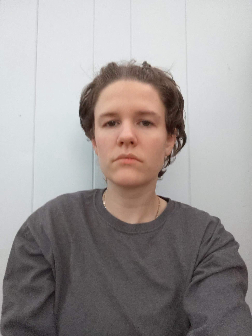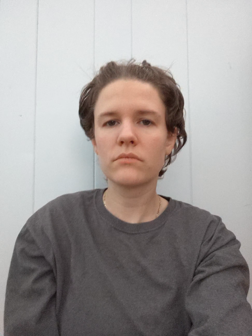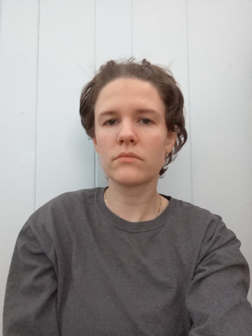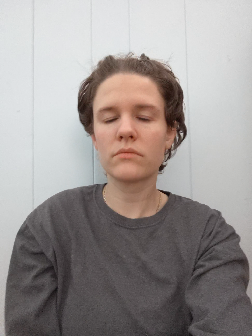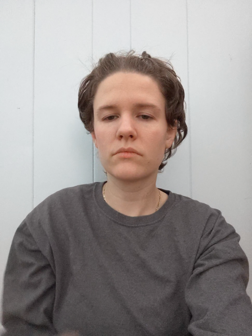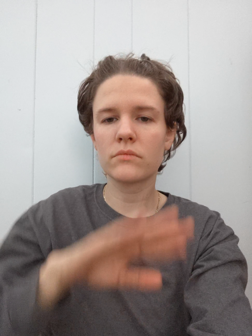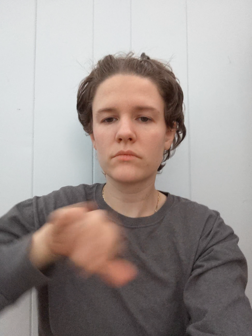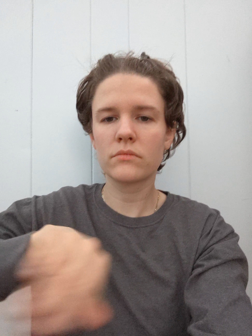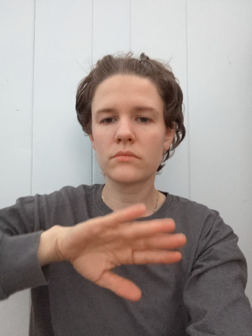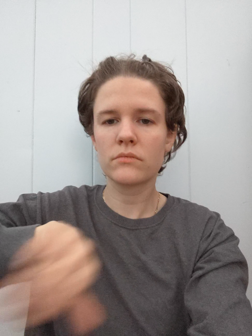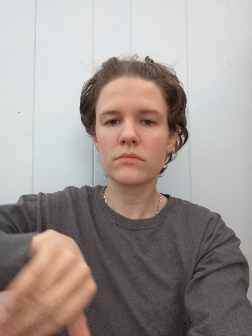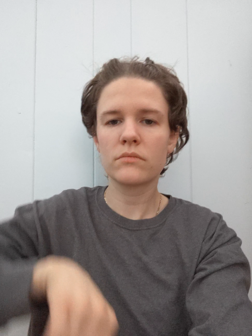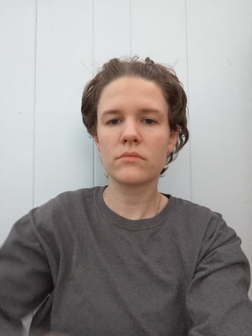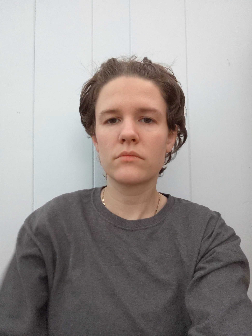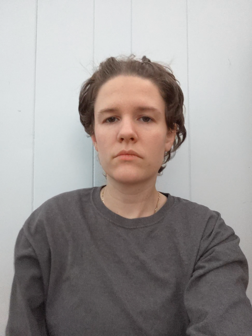pool